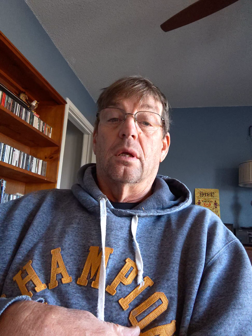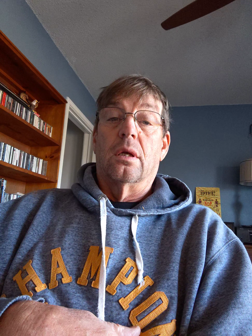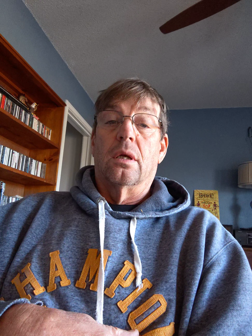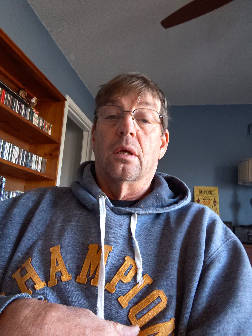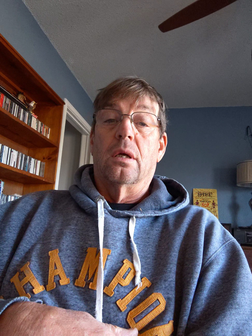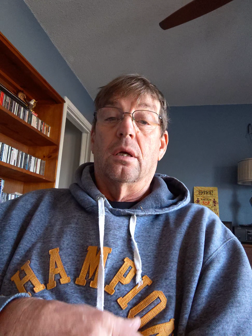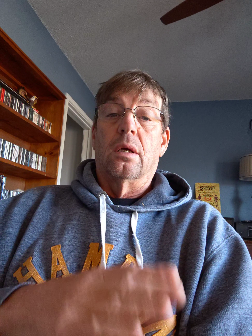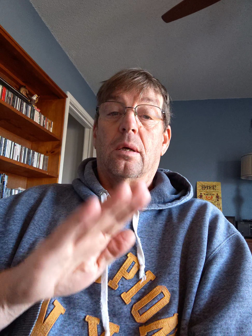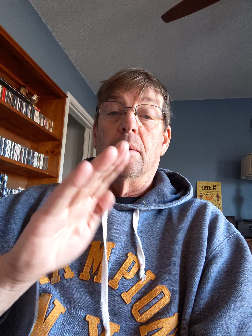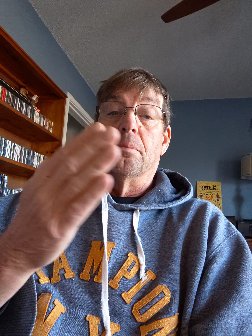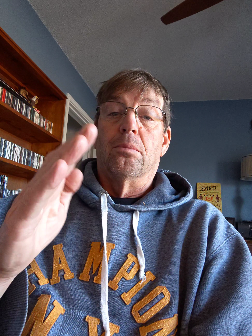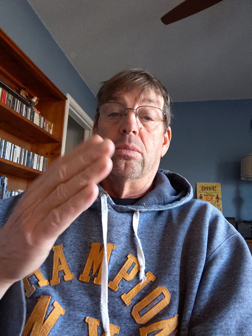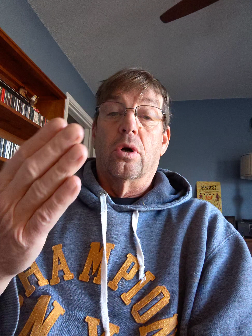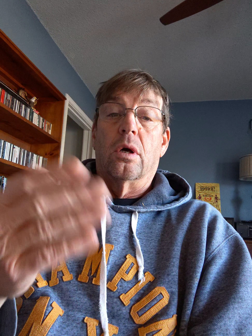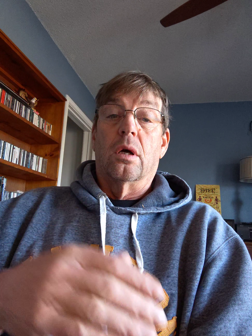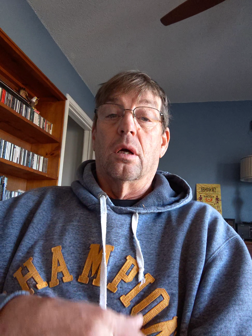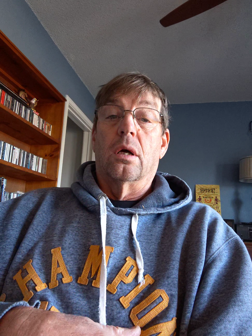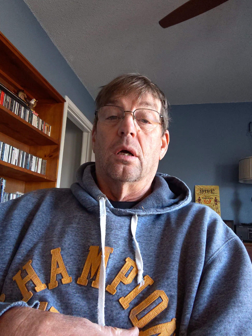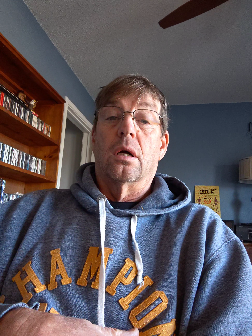book